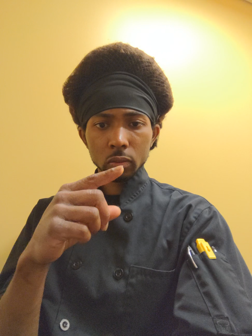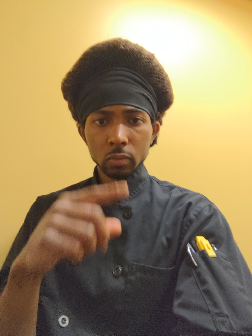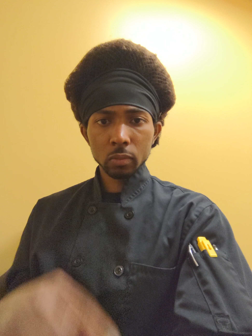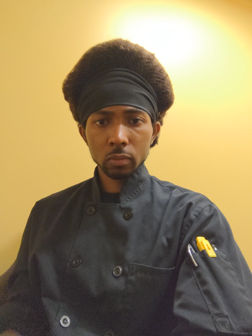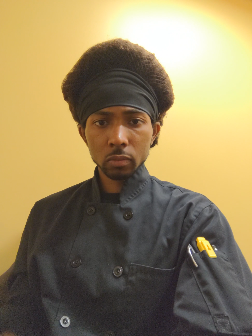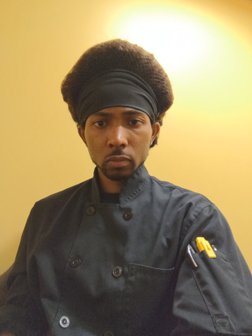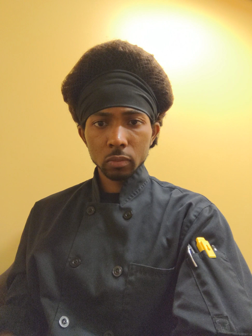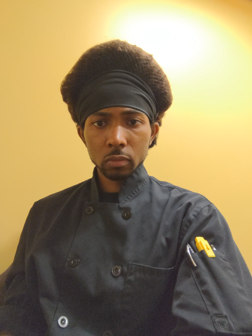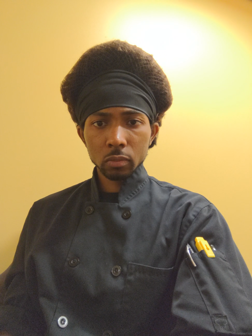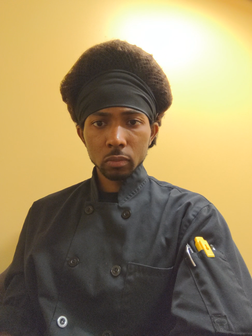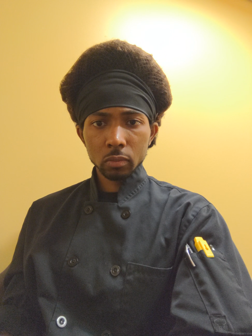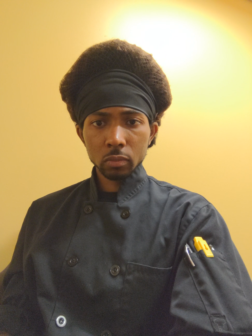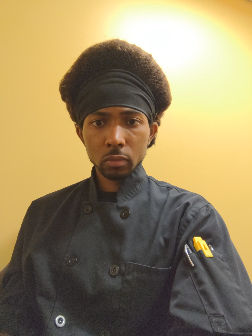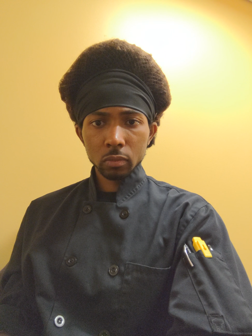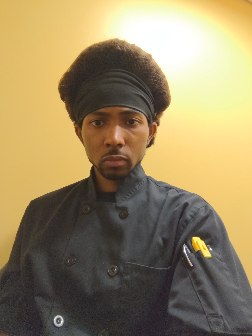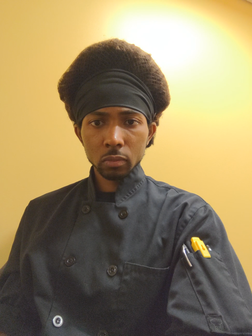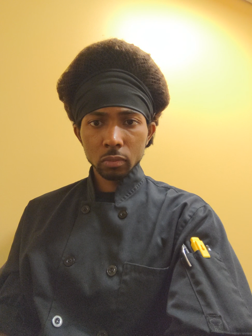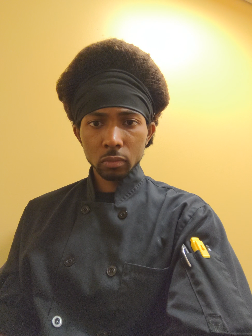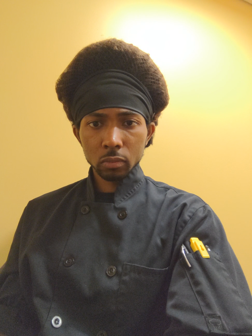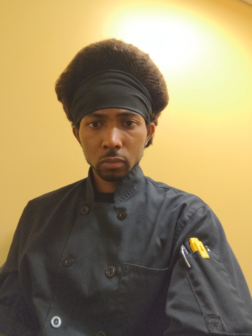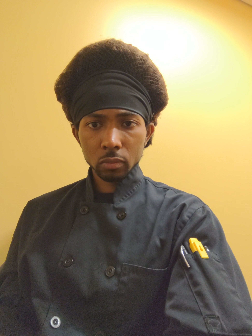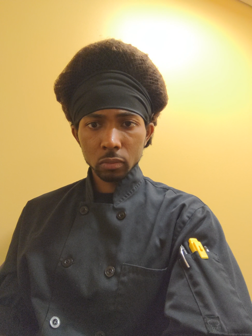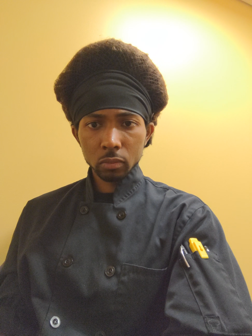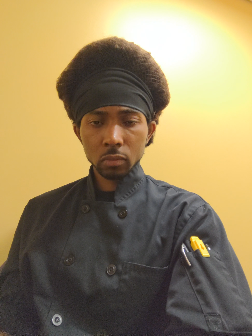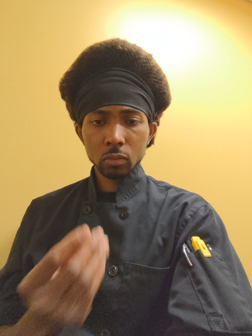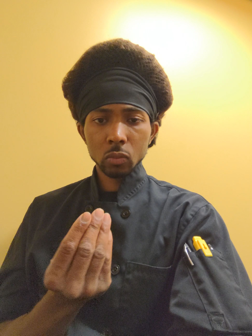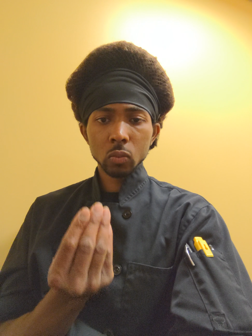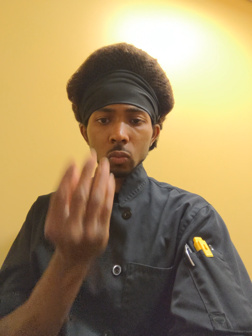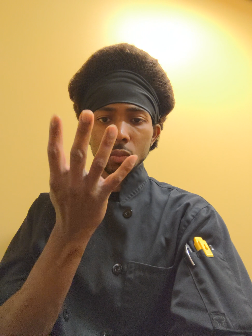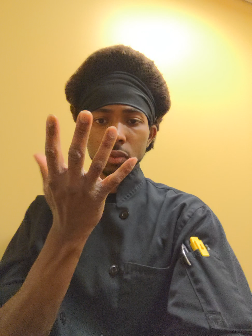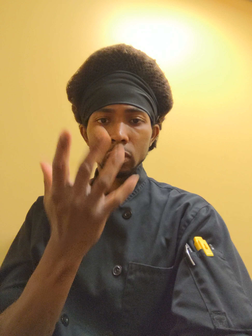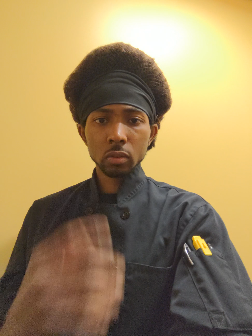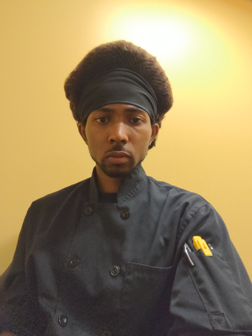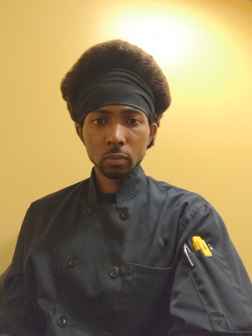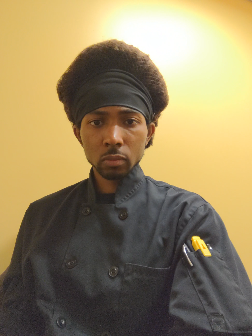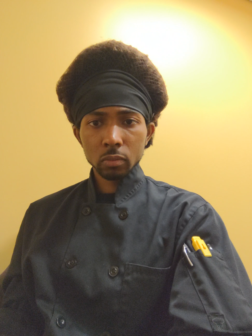plants